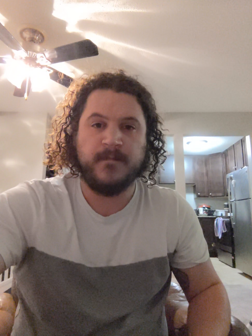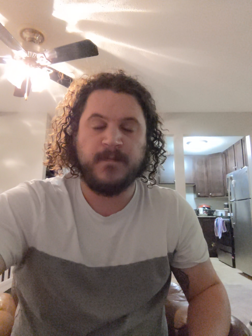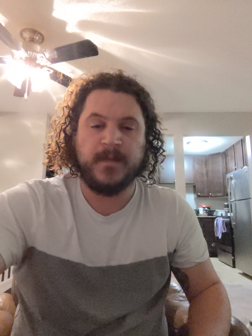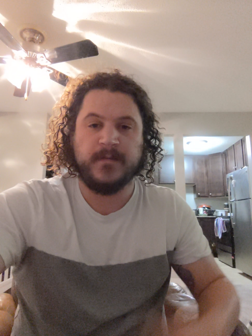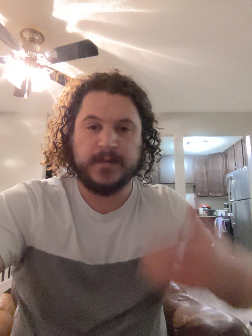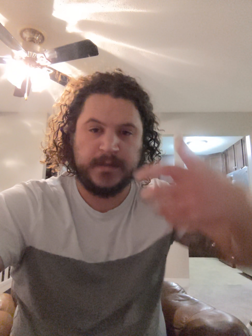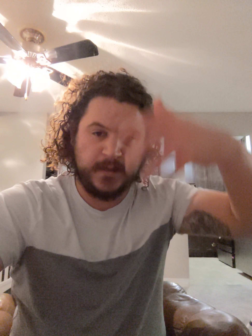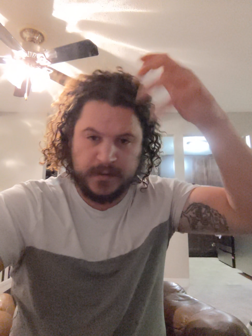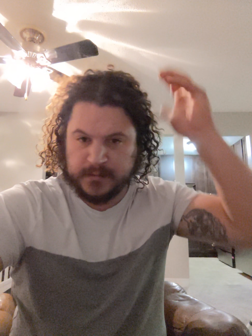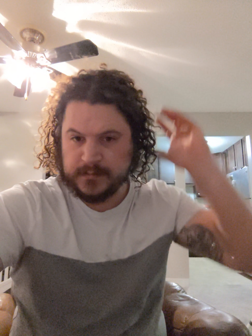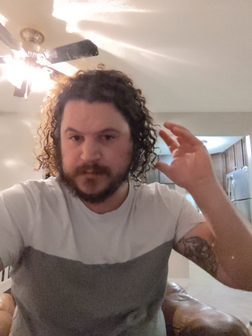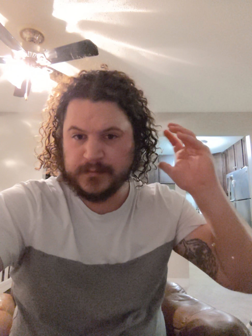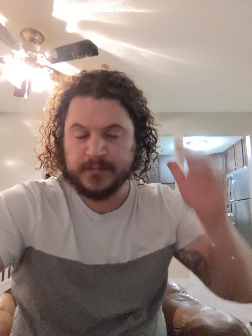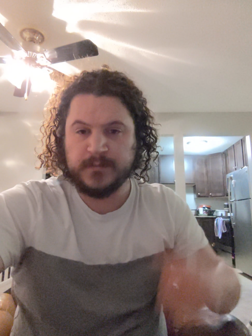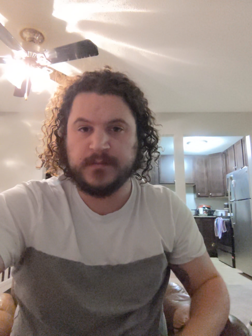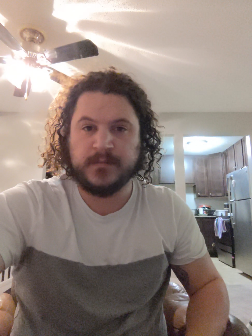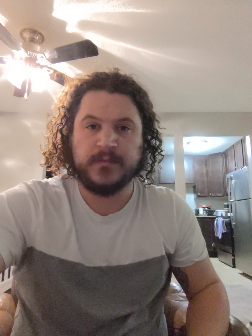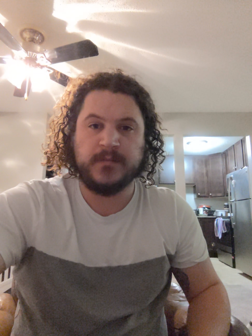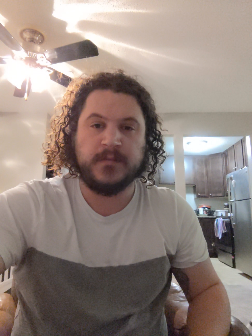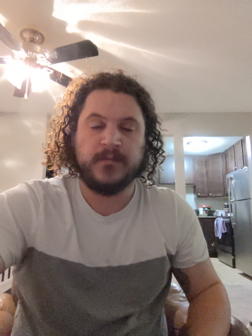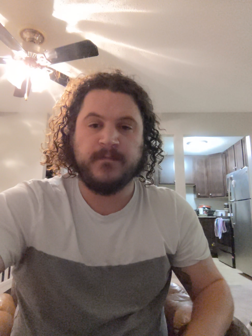lion